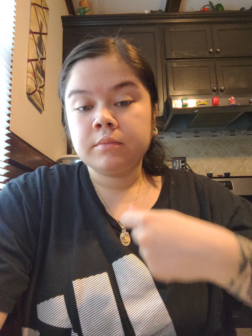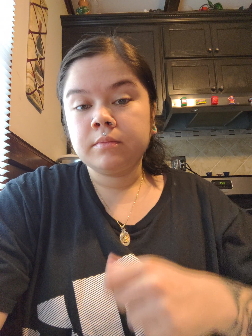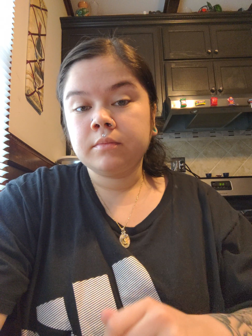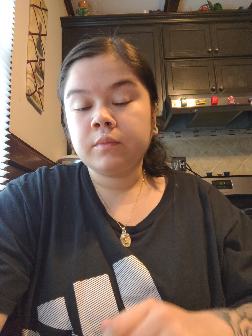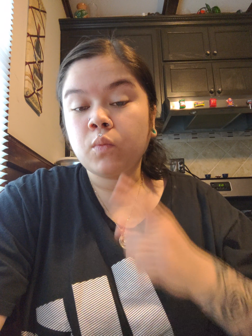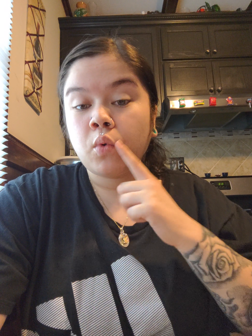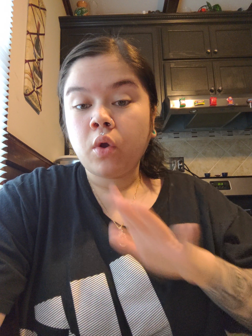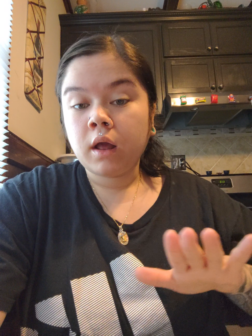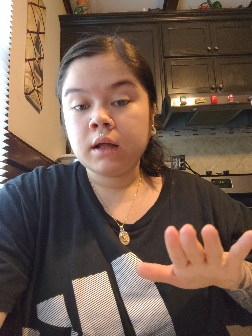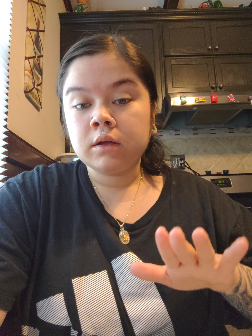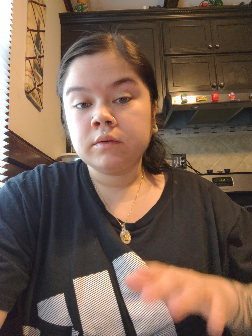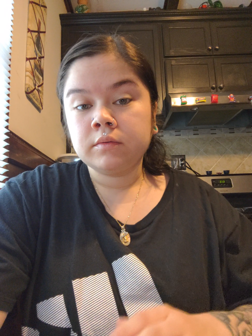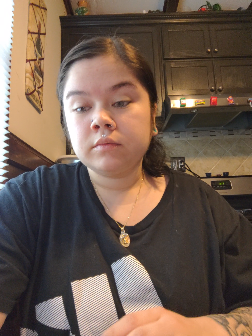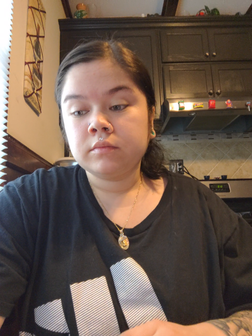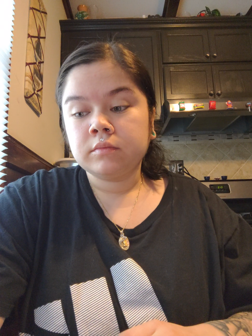quiet